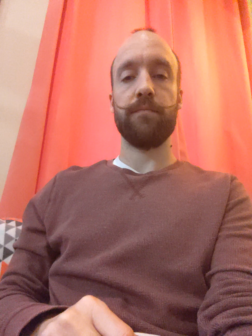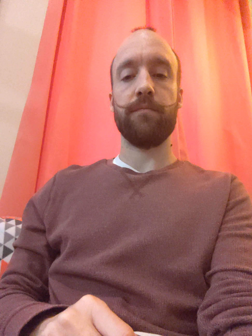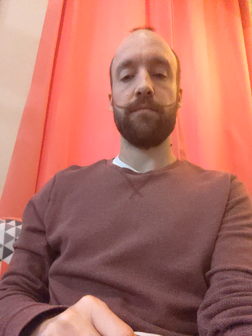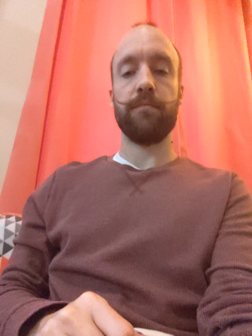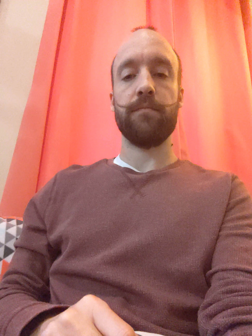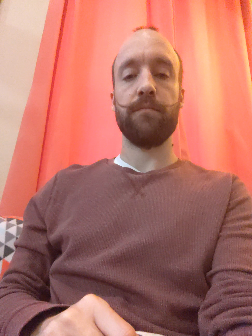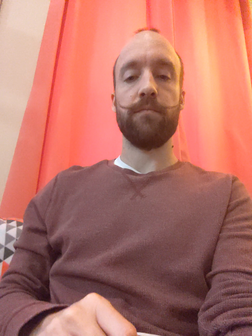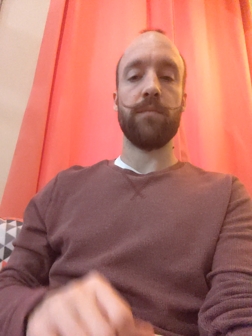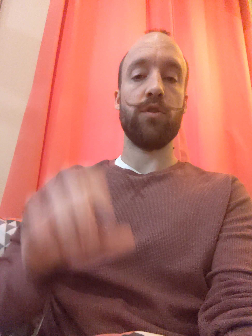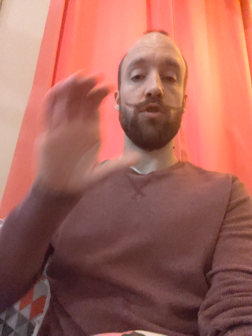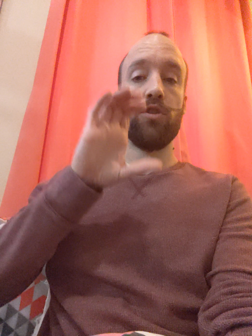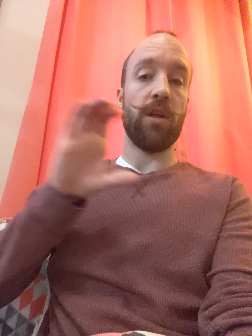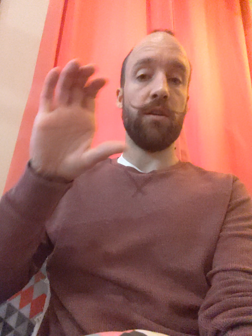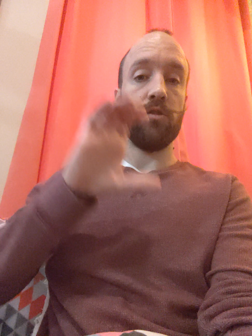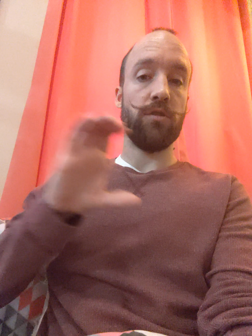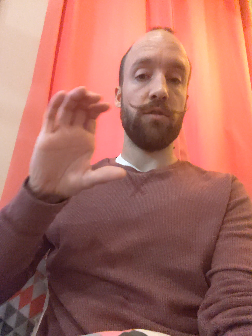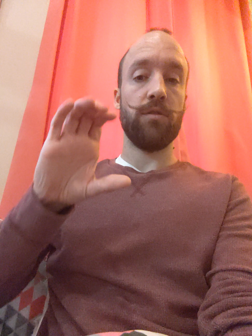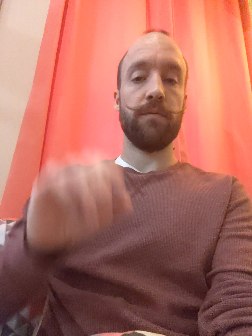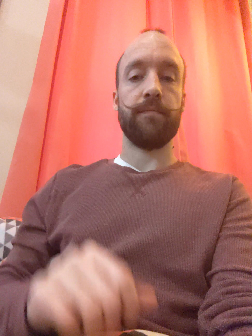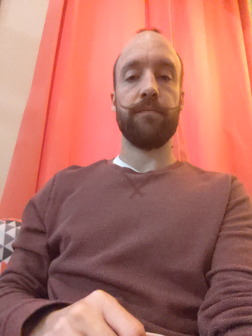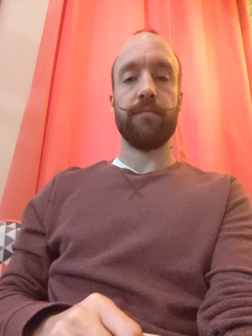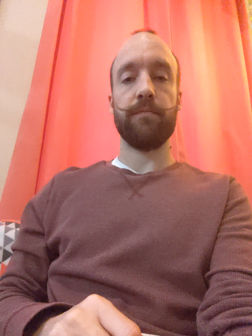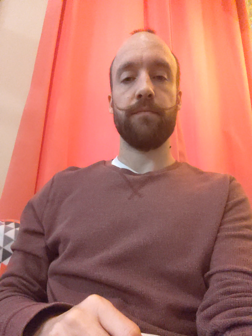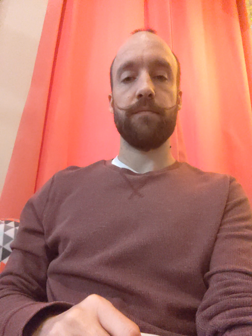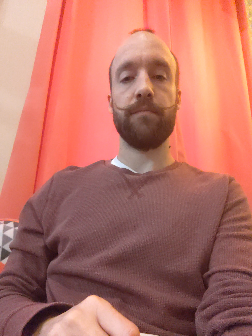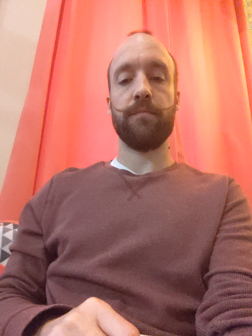chocolate